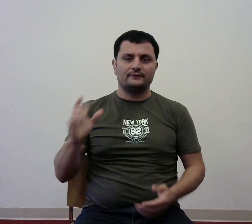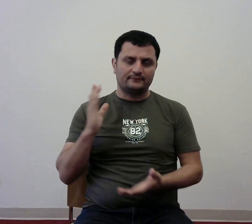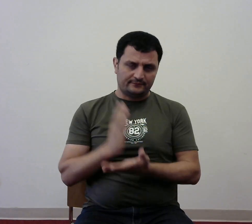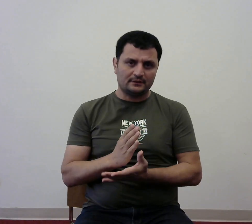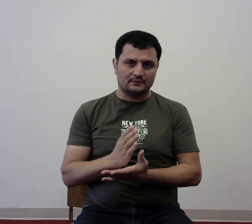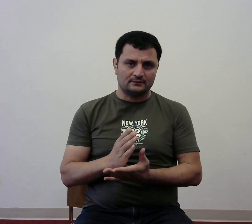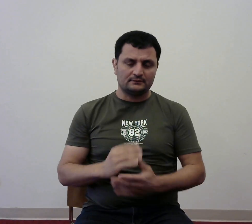var